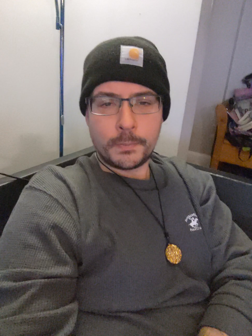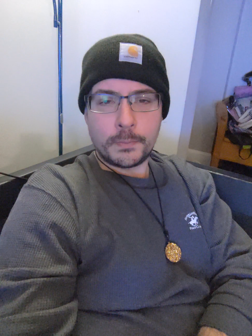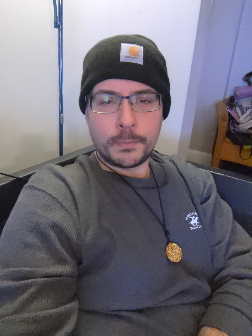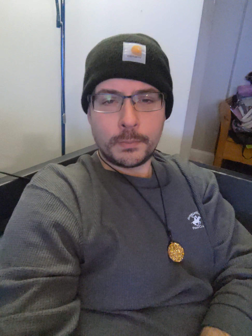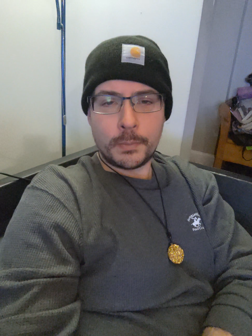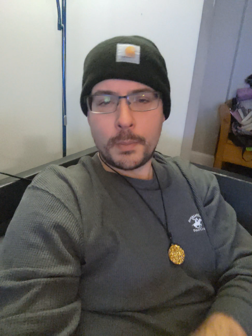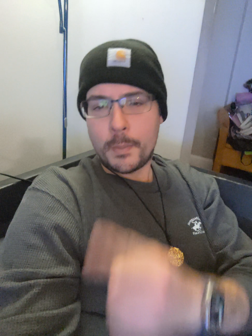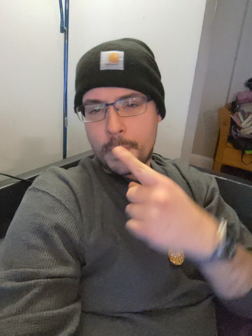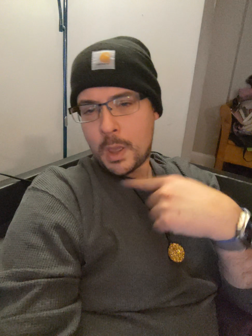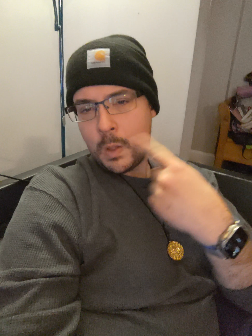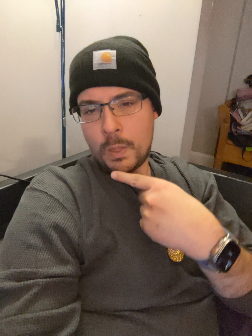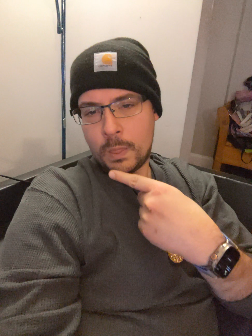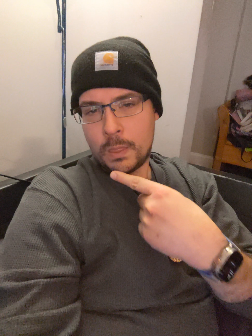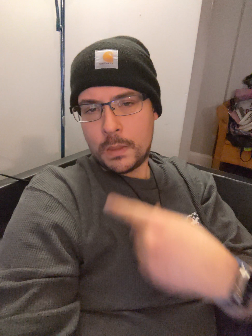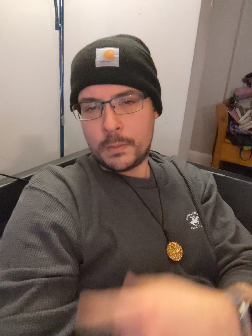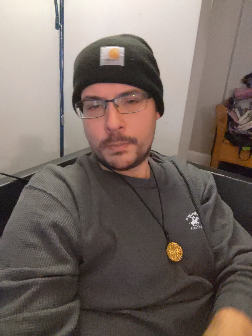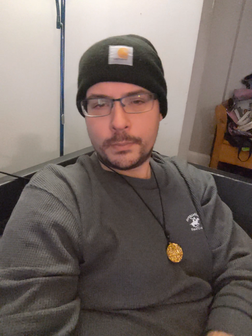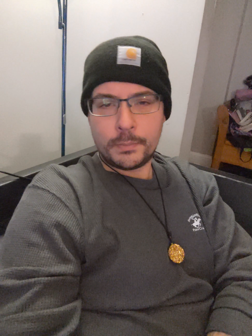mouth